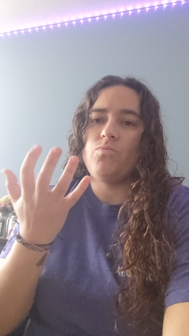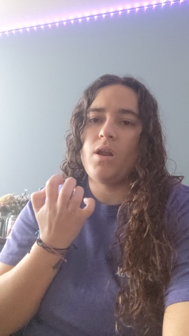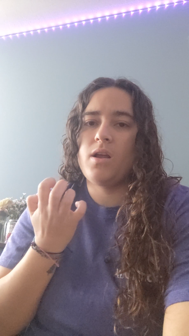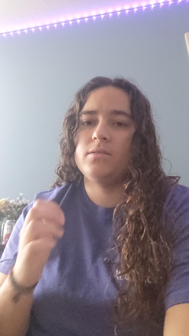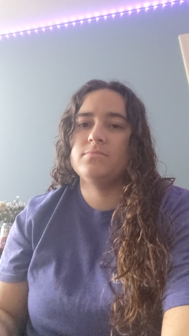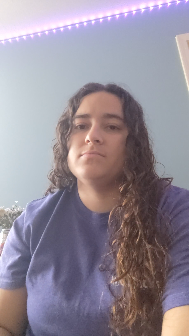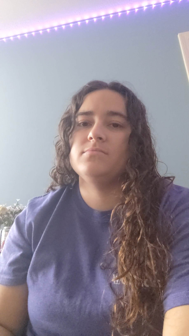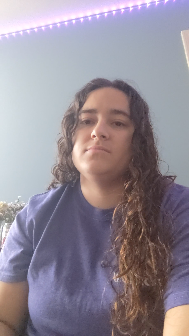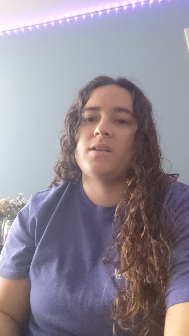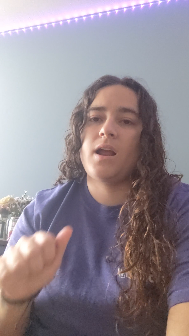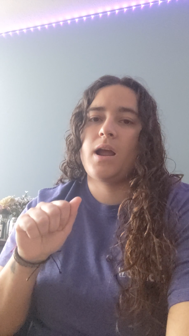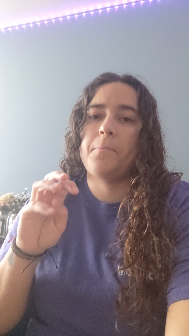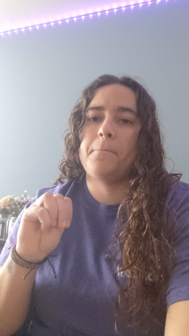am